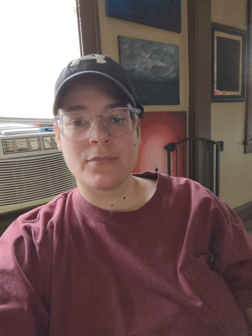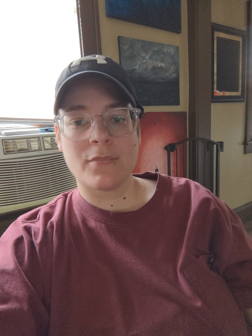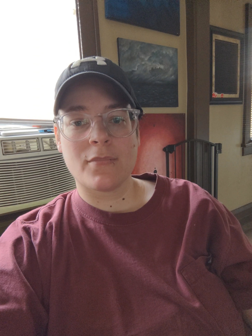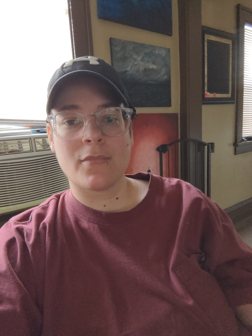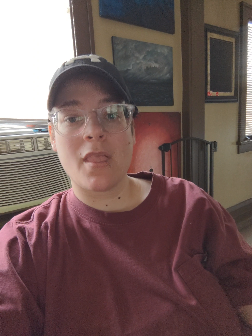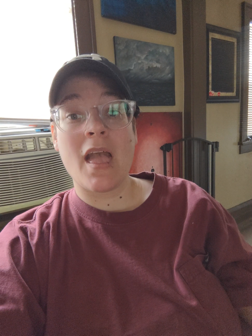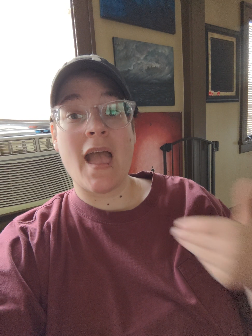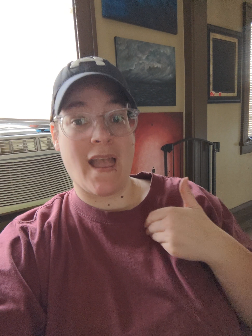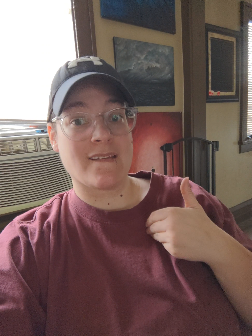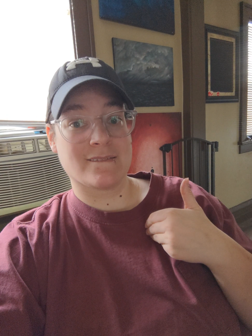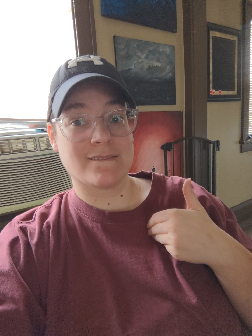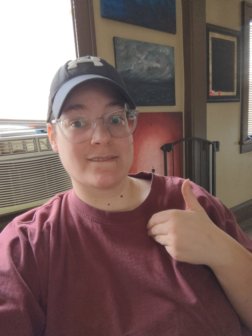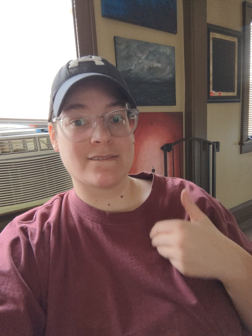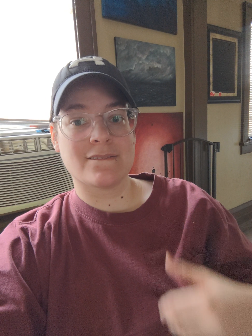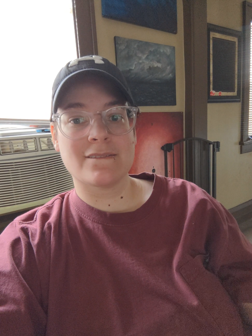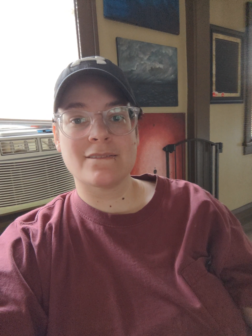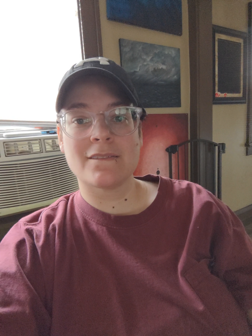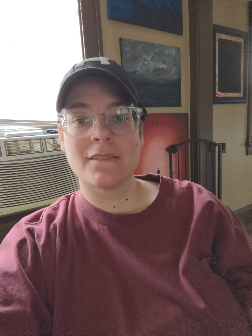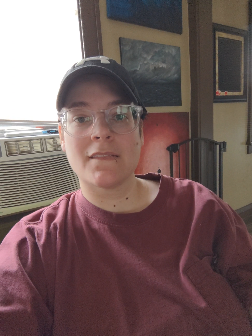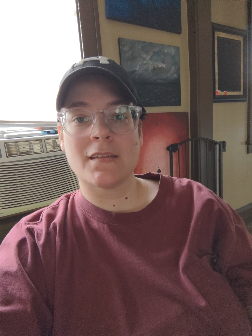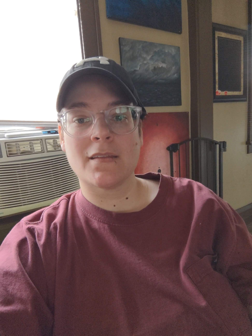have